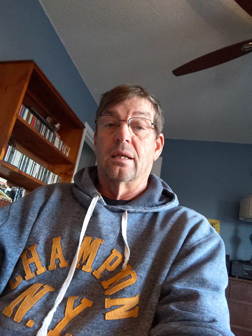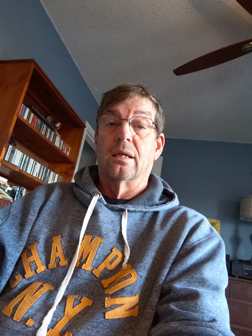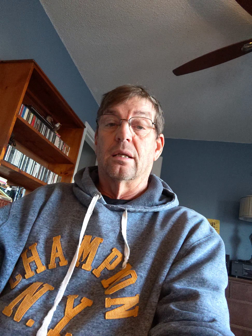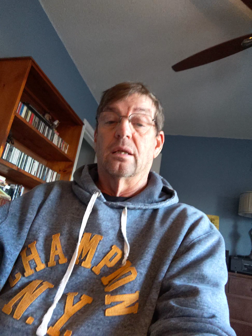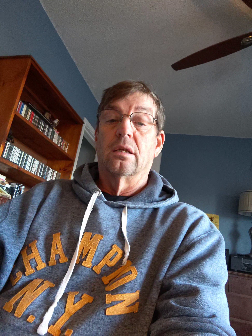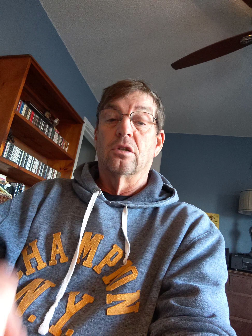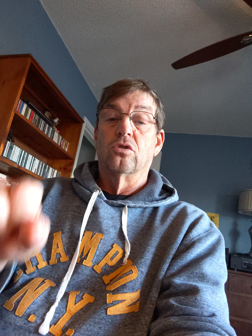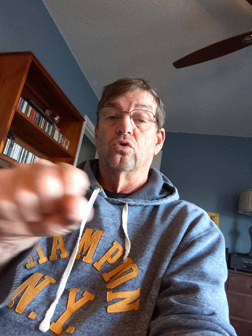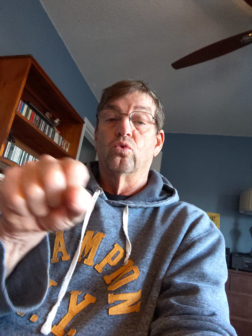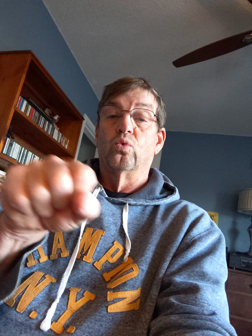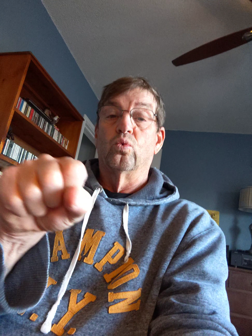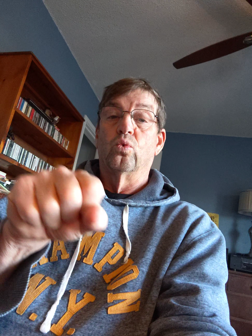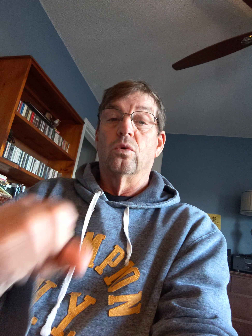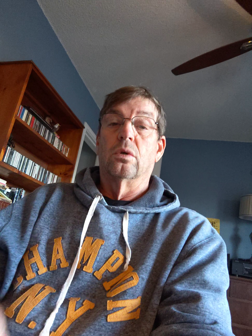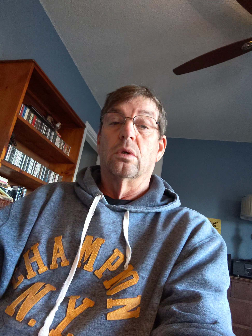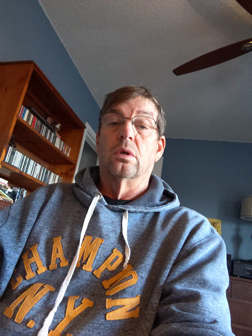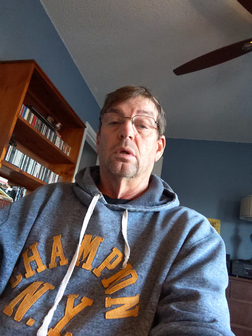shoe